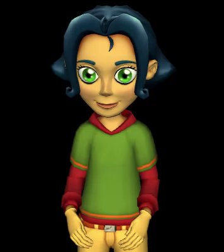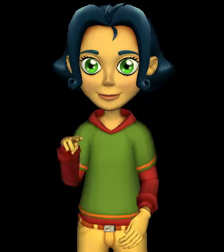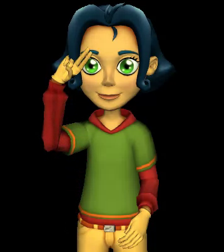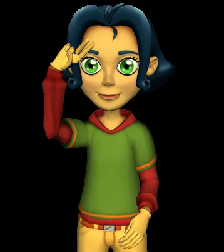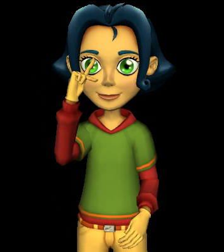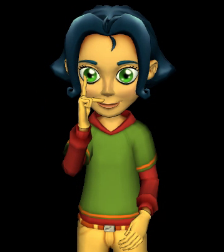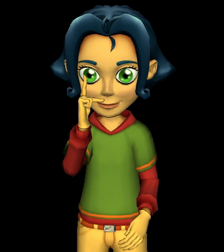عادة